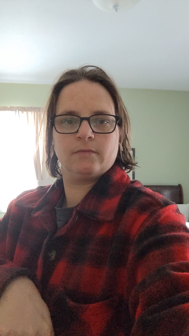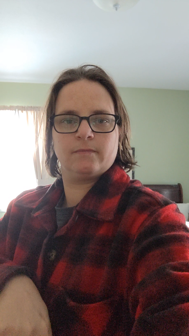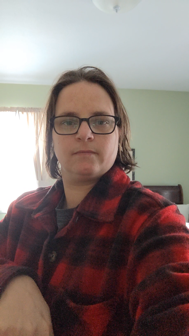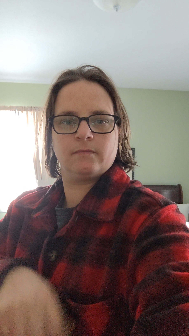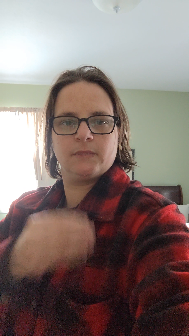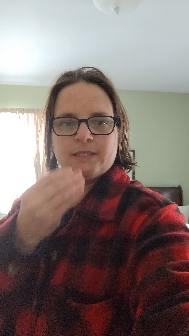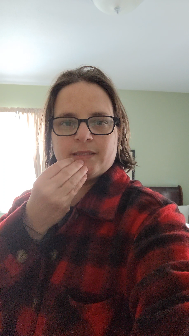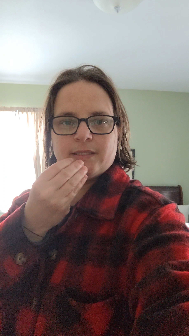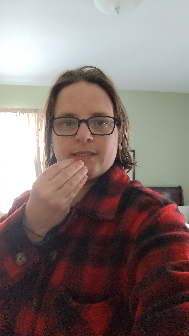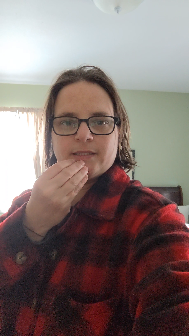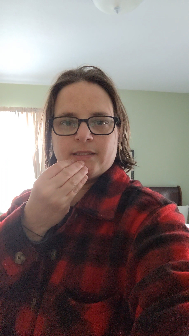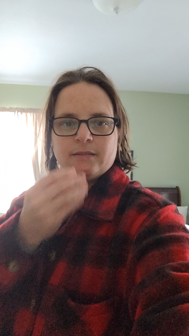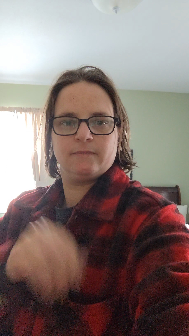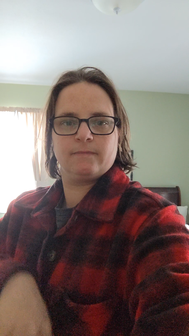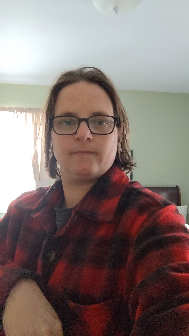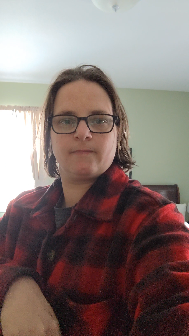eat